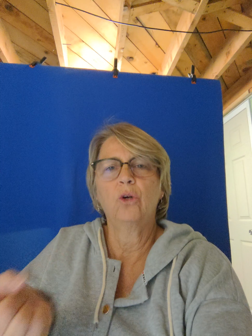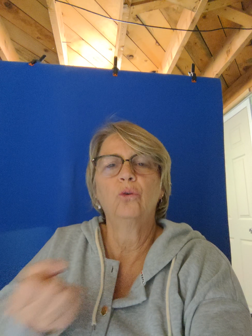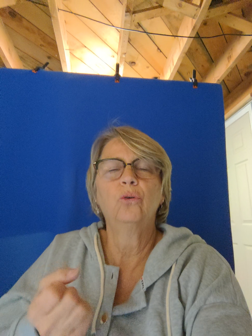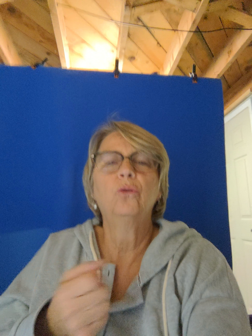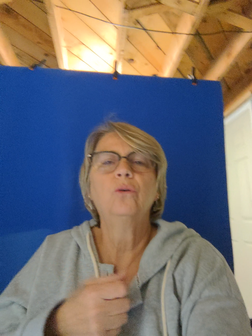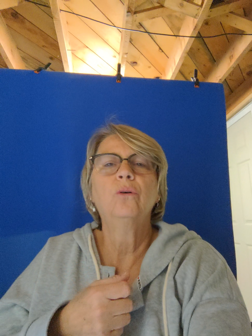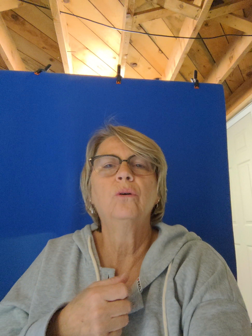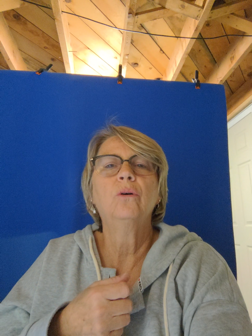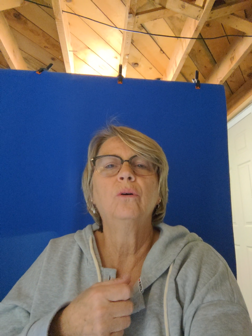drawer